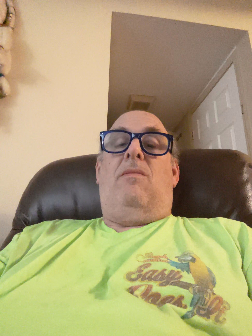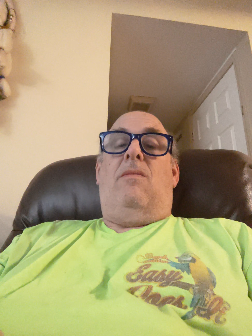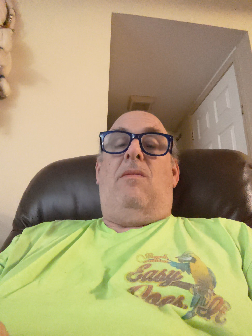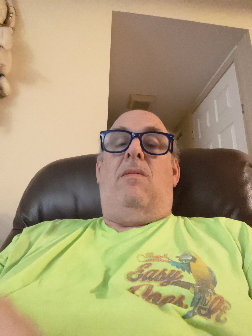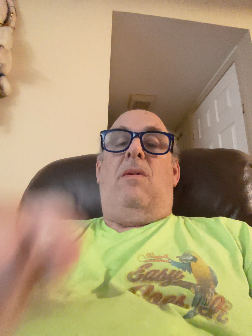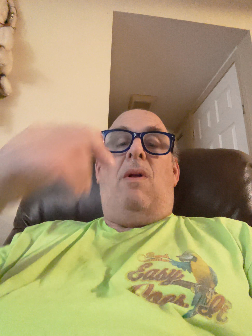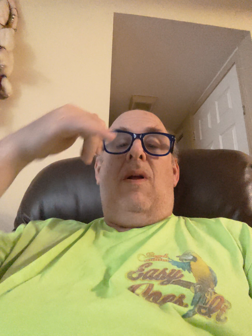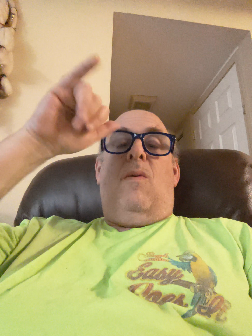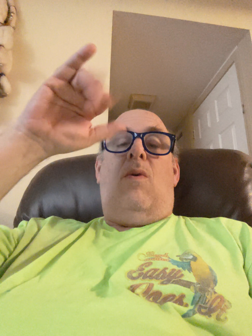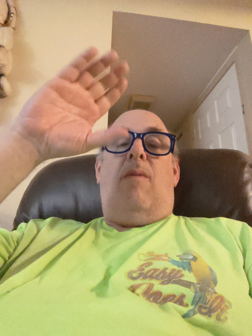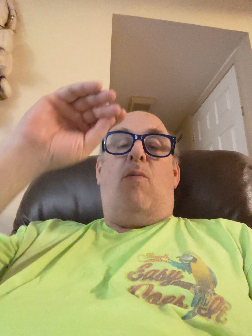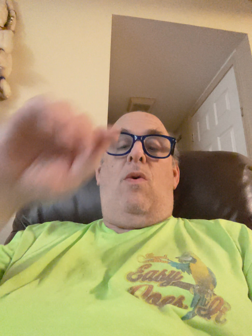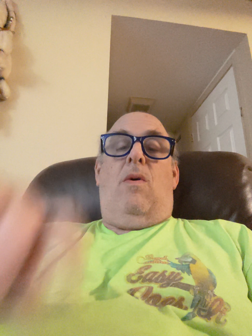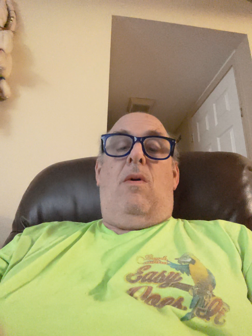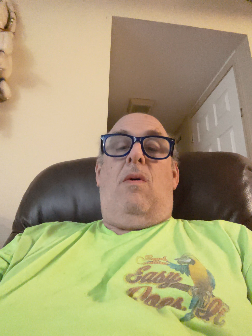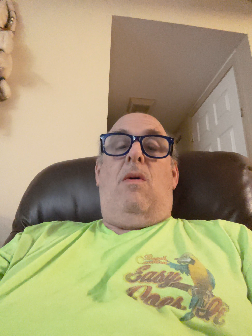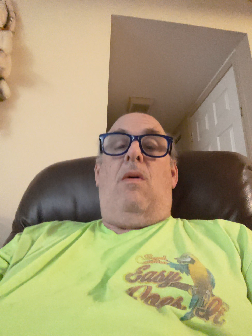cowboy